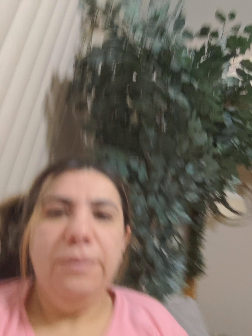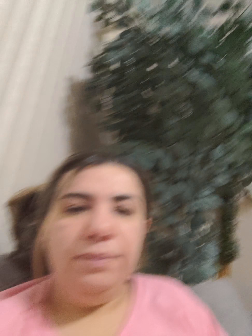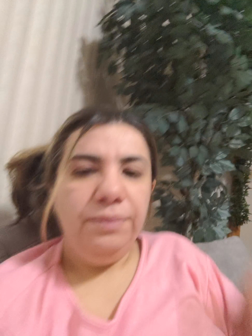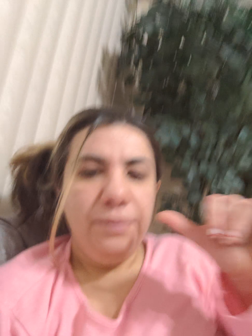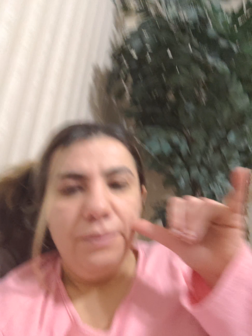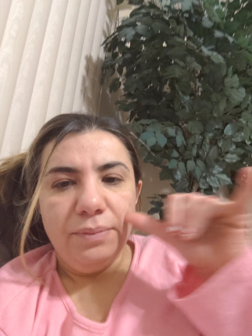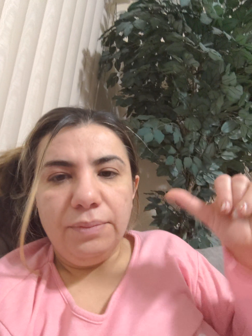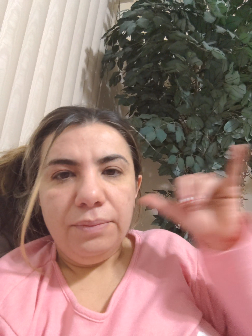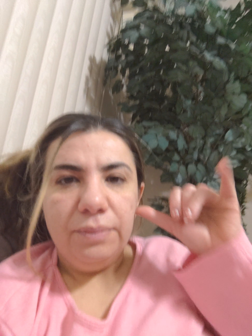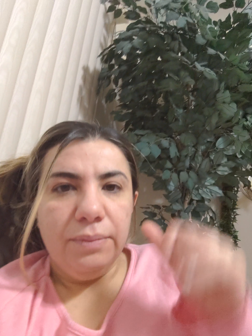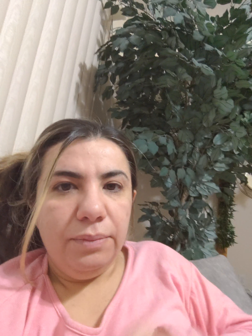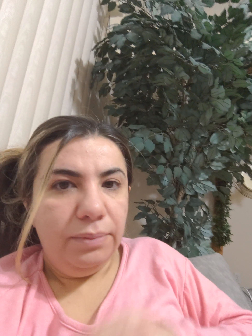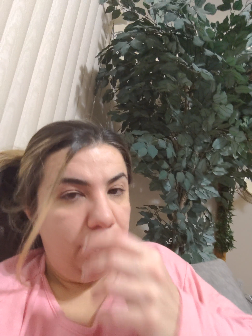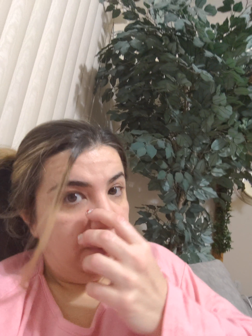yesterday